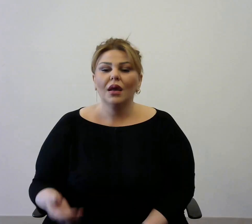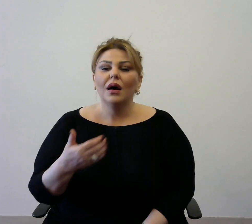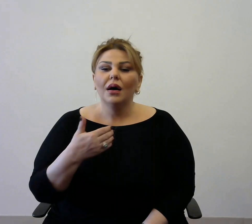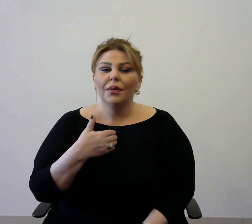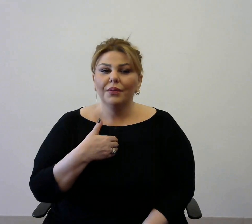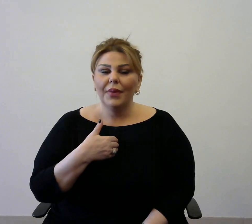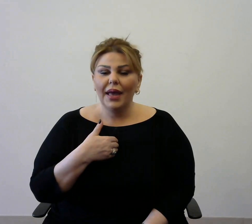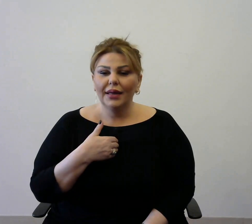mən